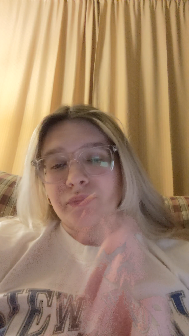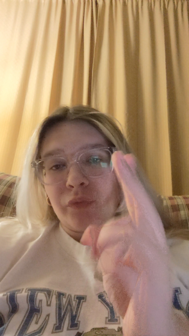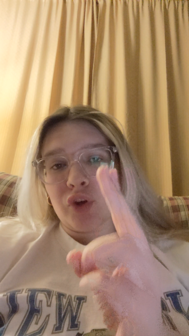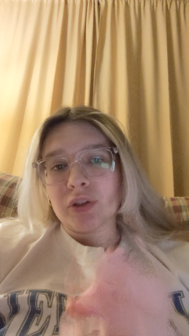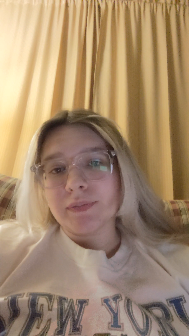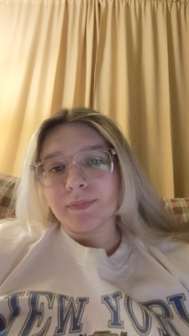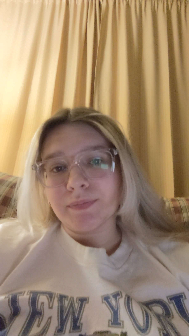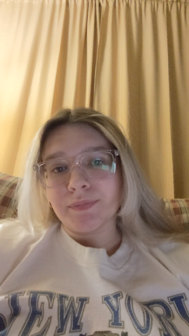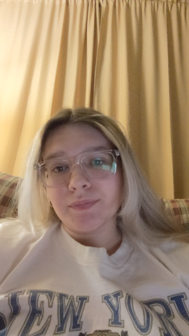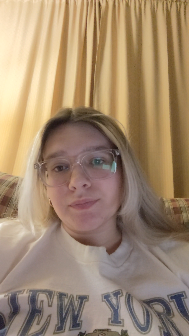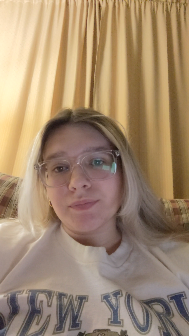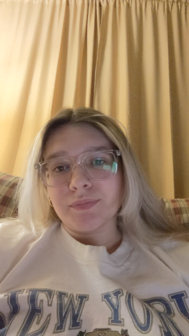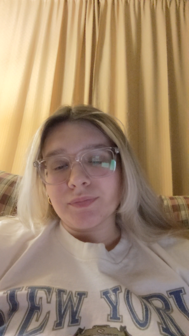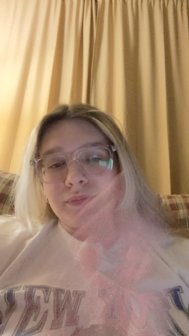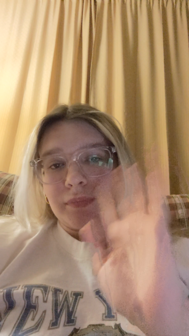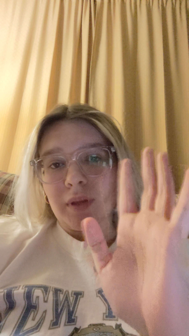hi